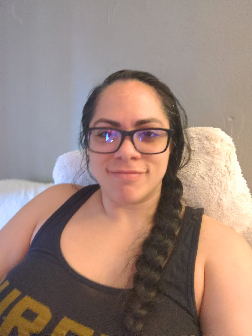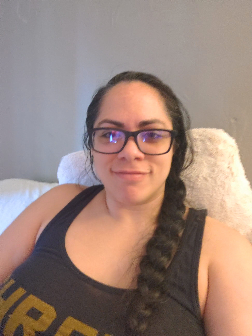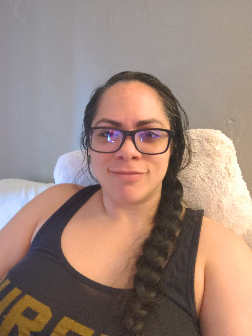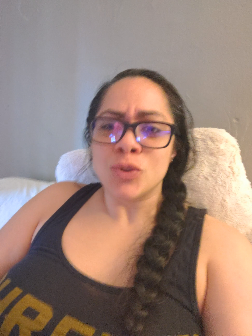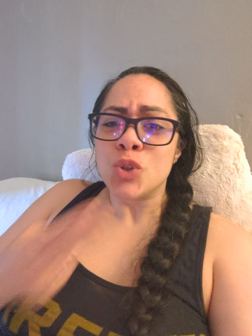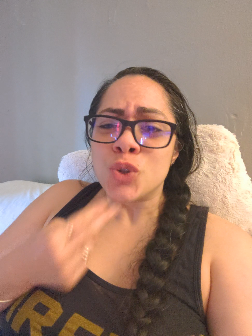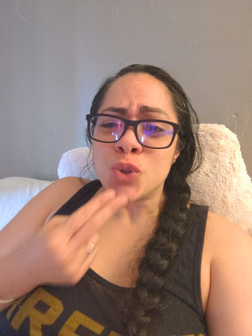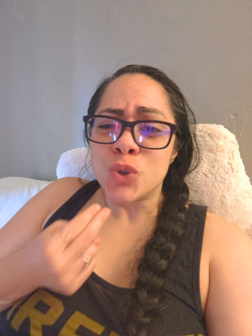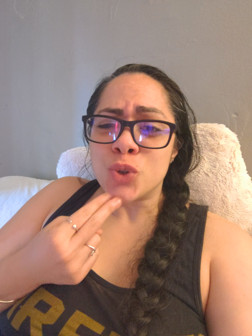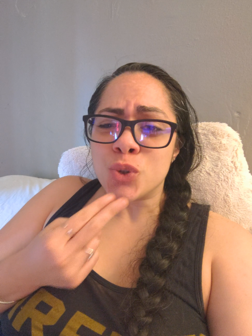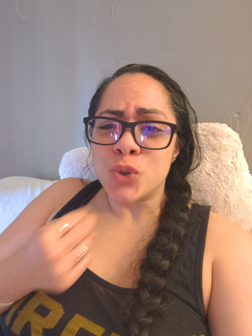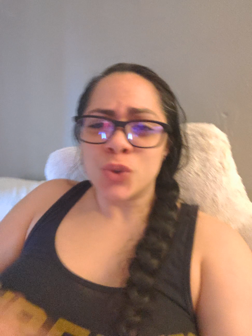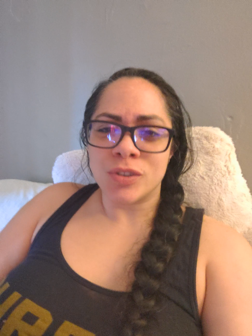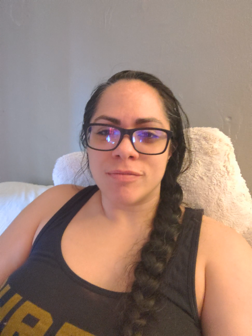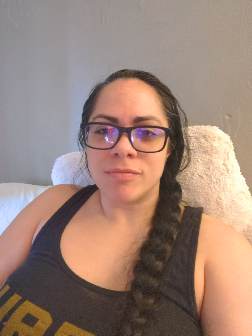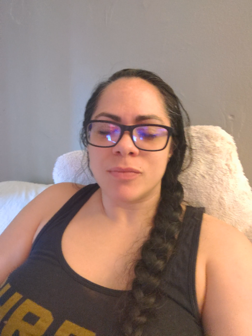cute